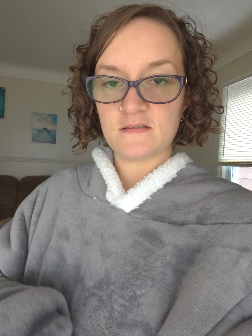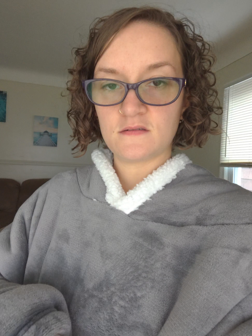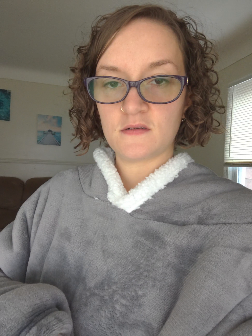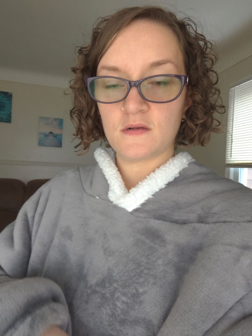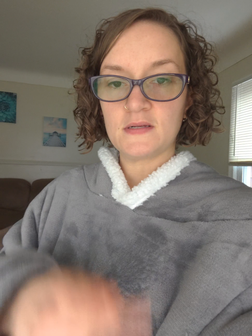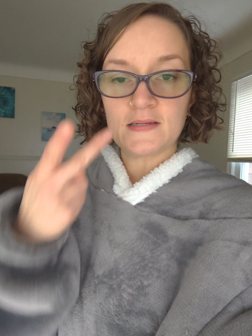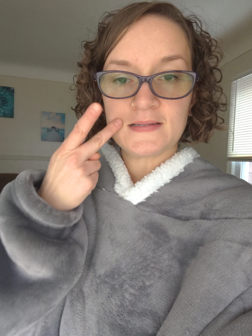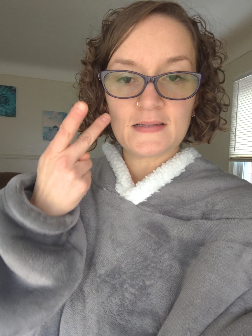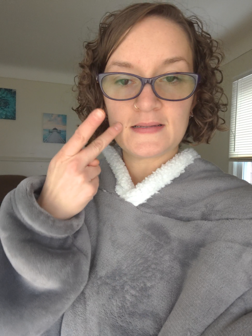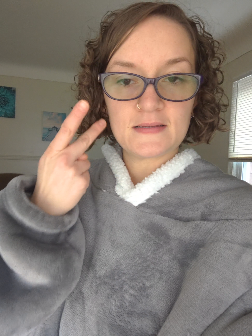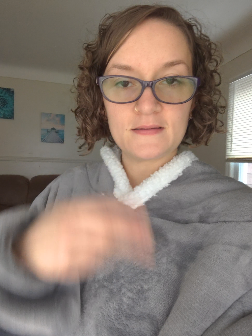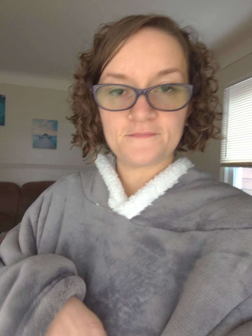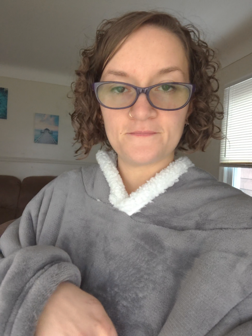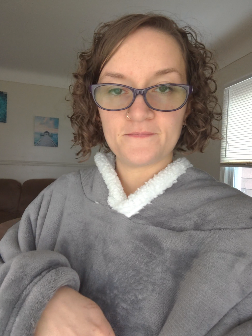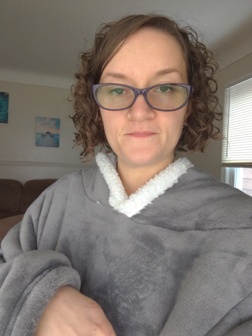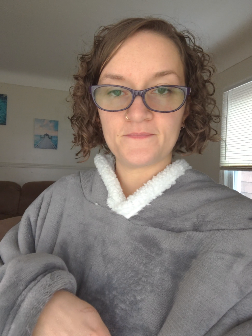kitty